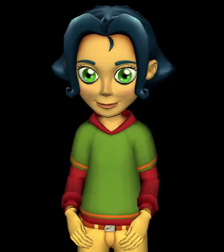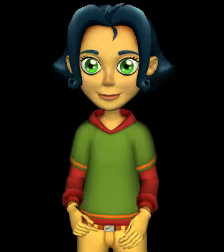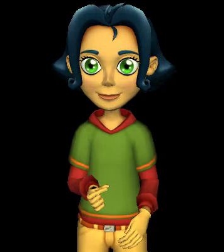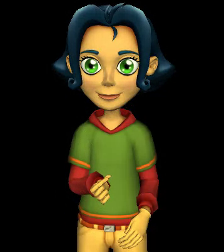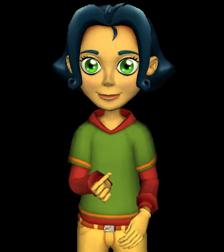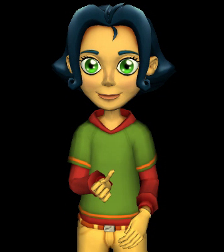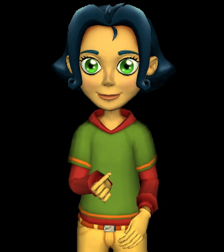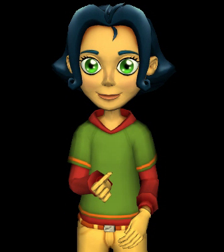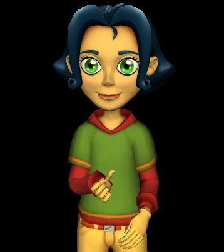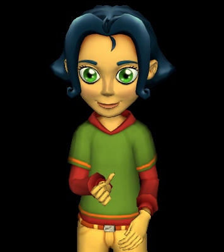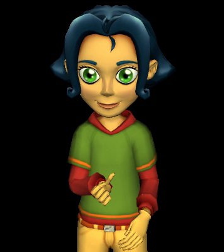مال